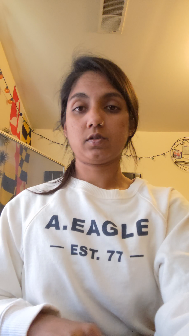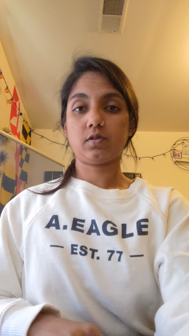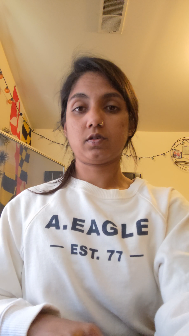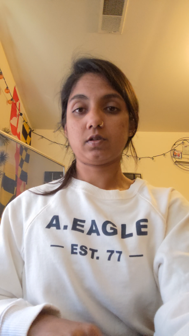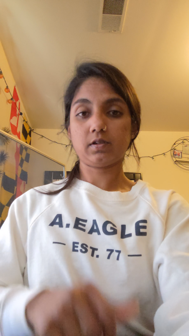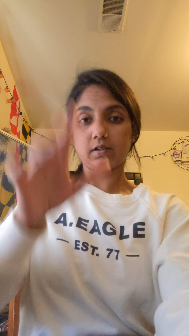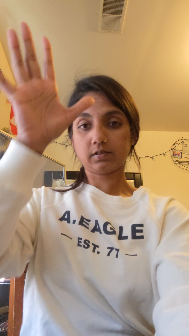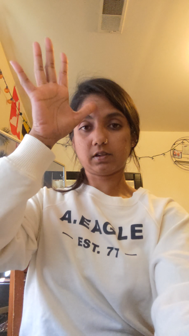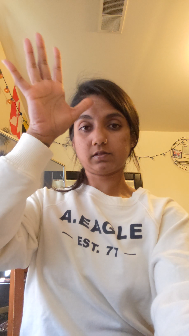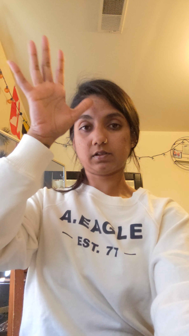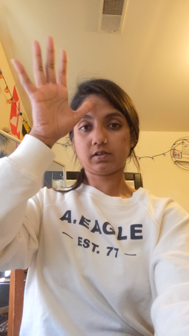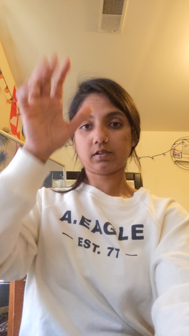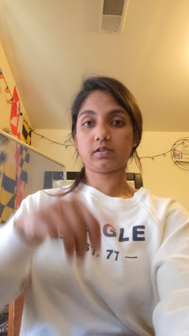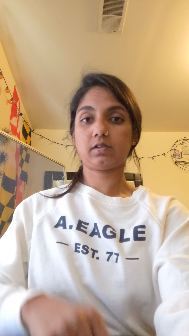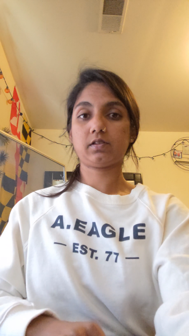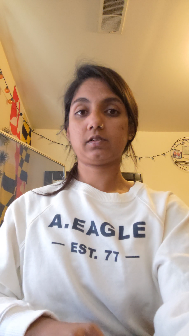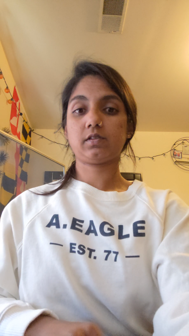daddy